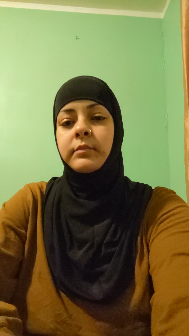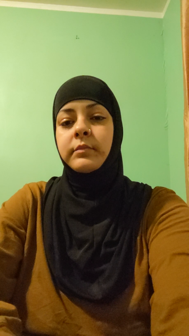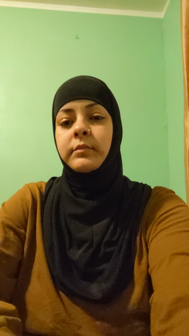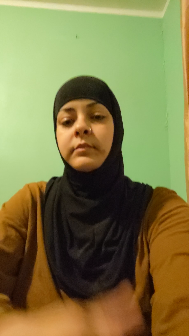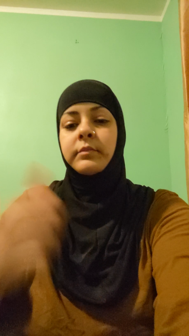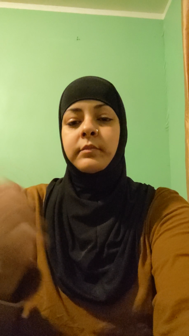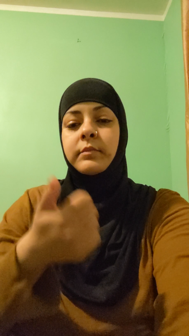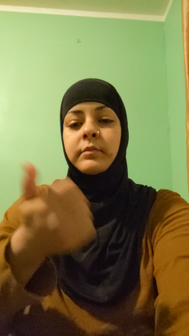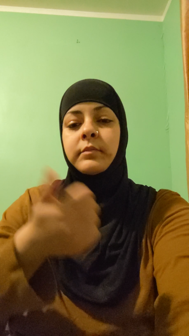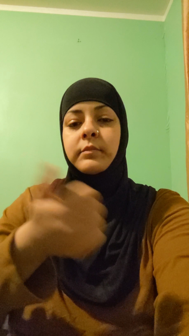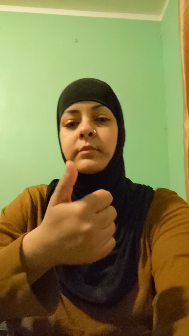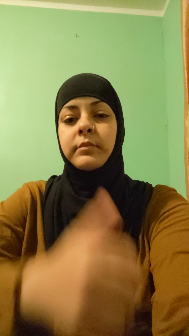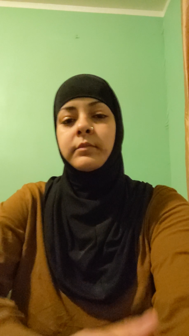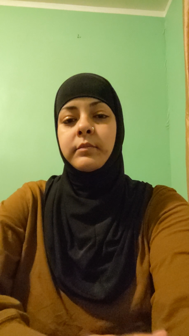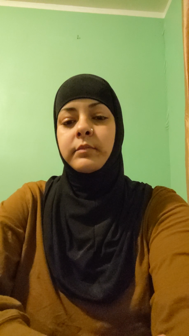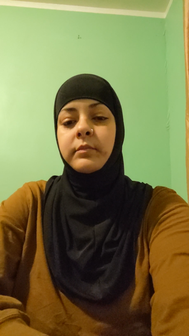chase